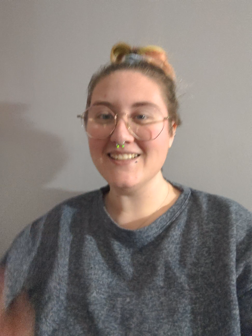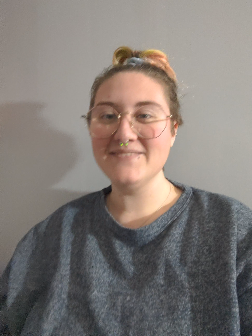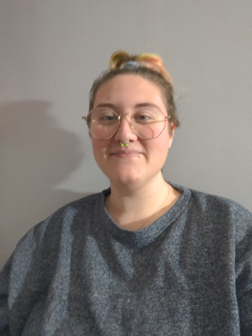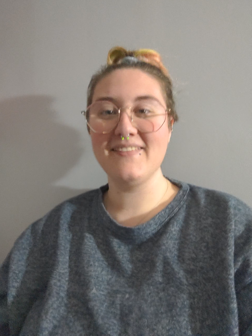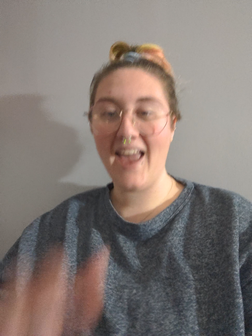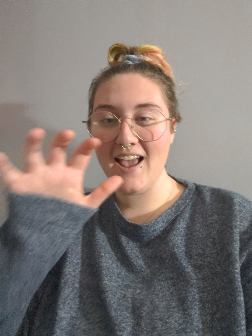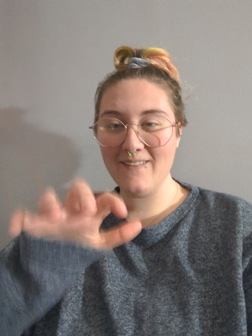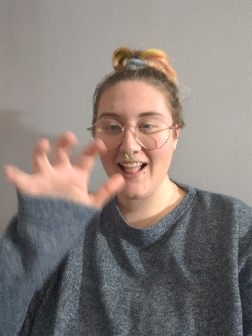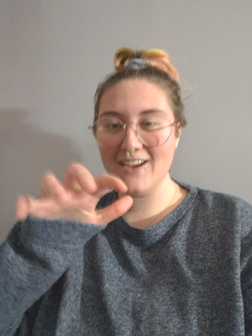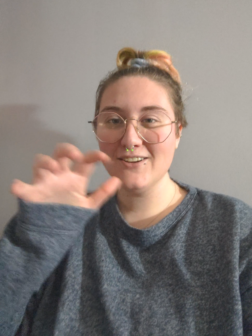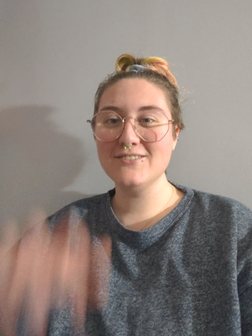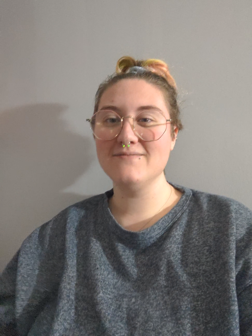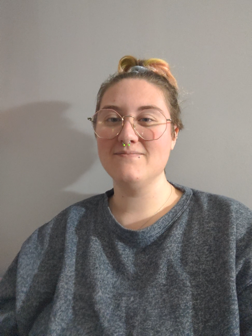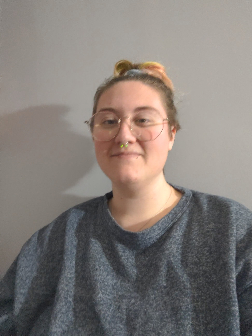alligator